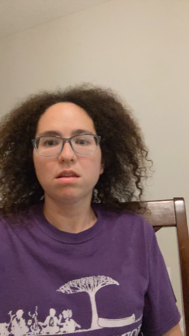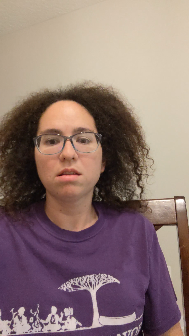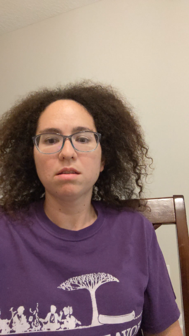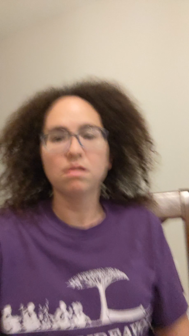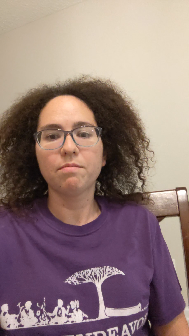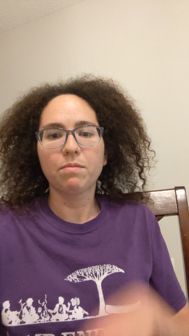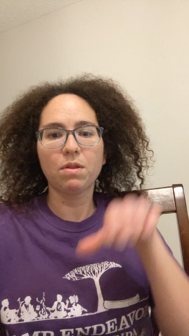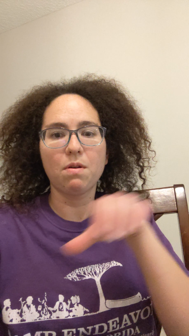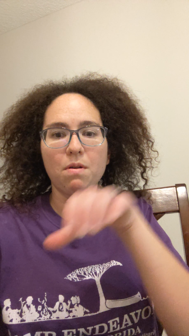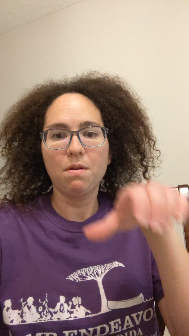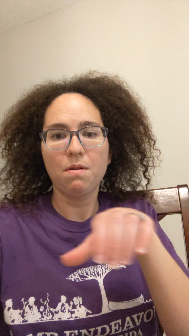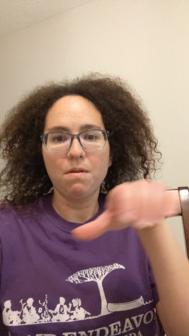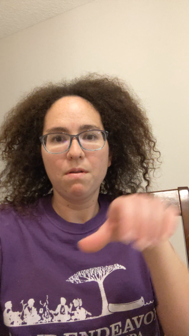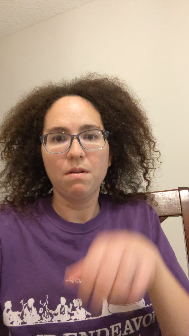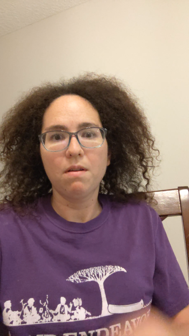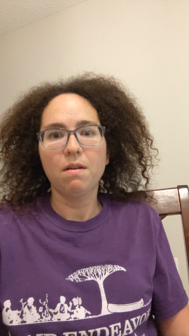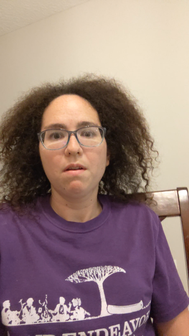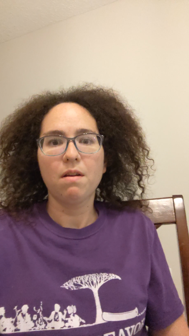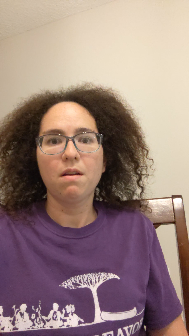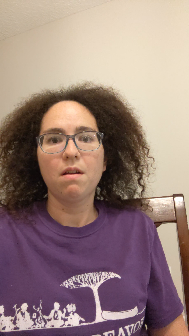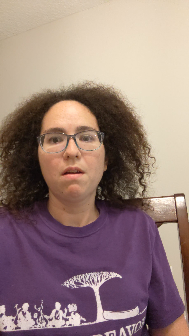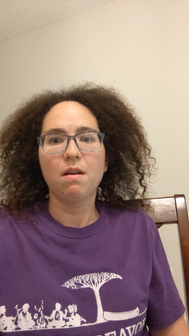does